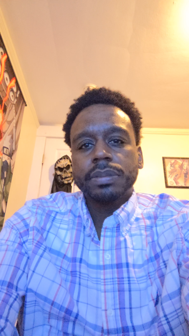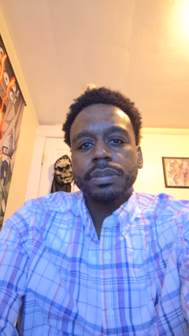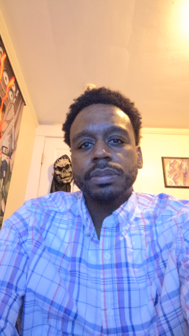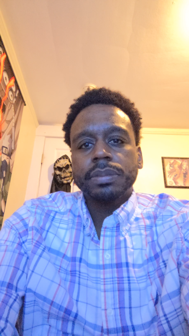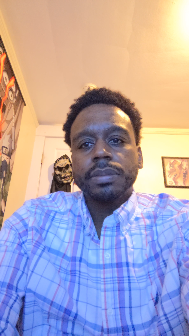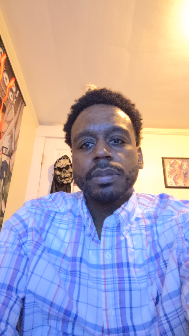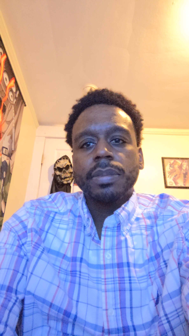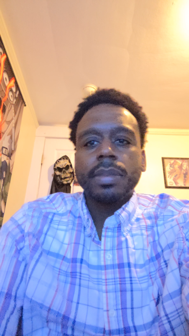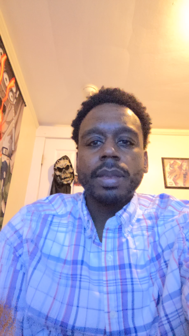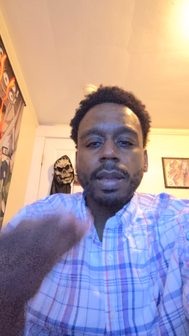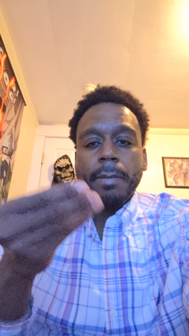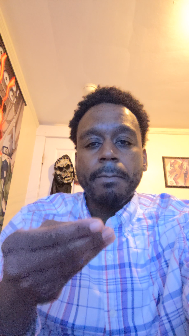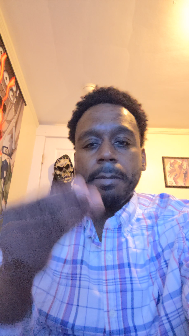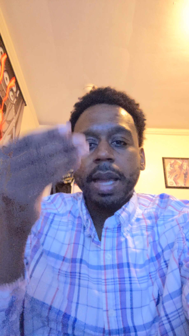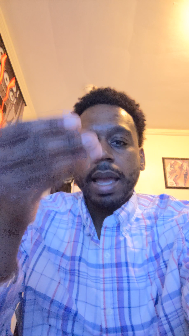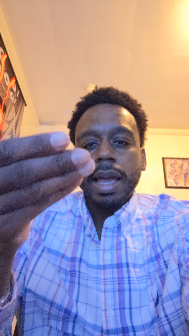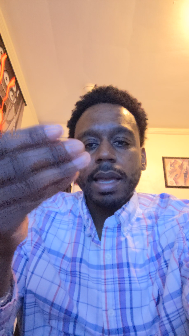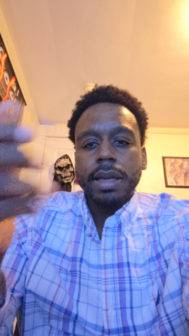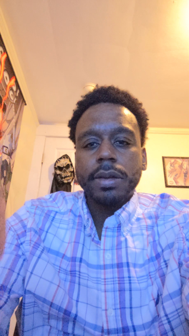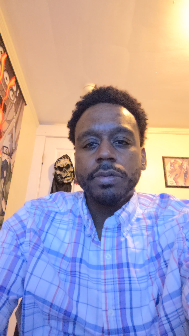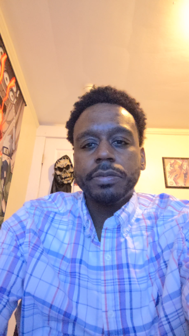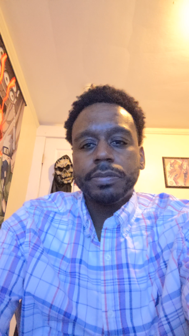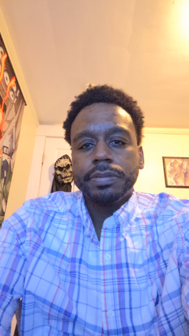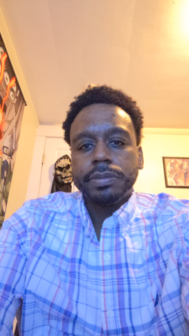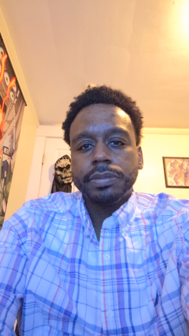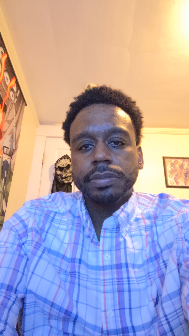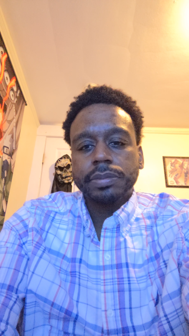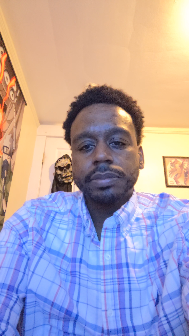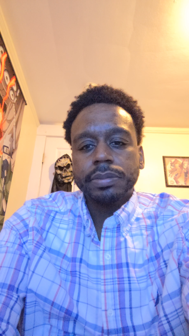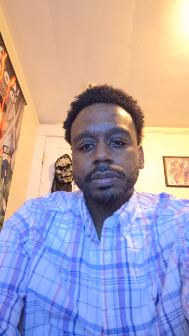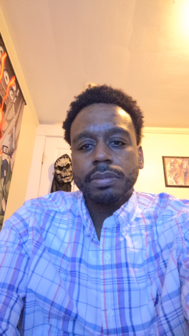buy